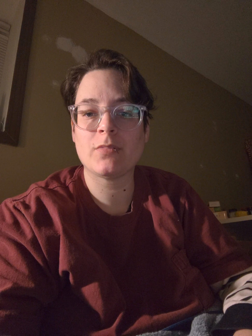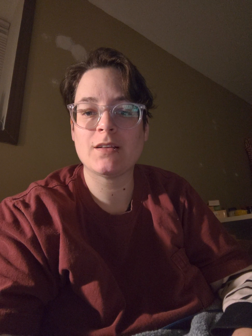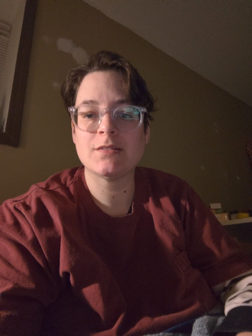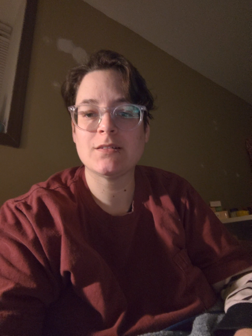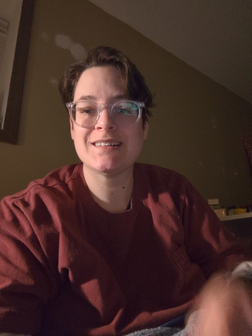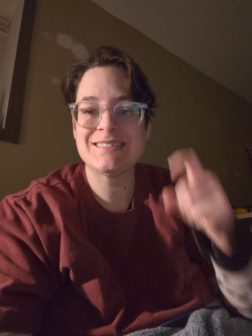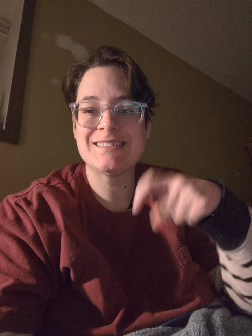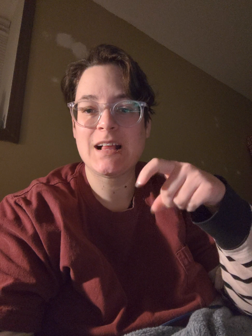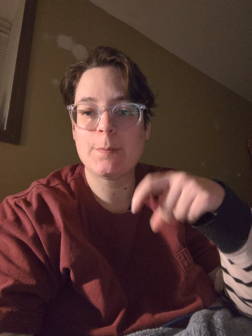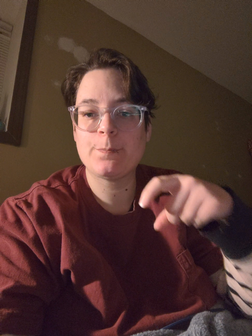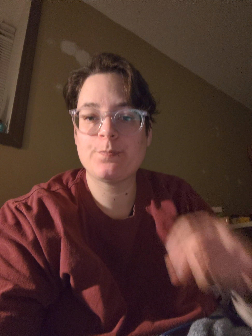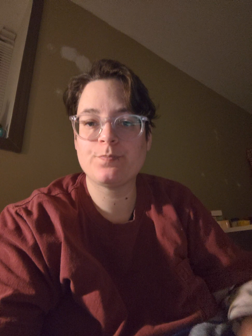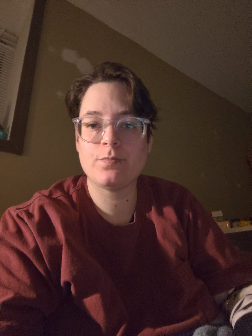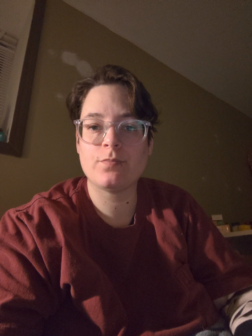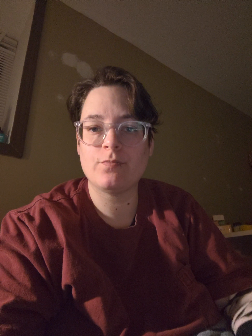time